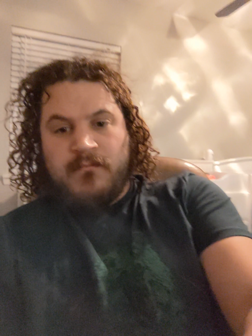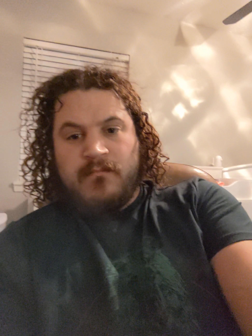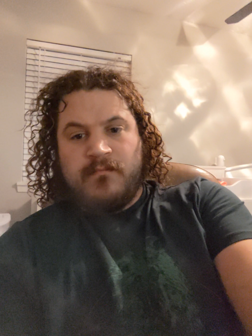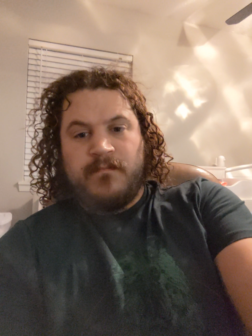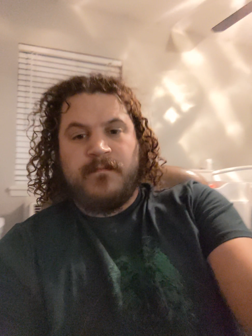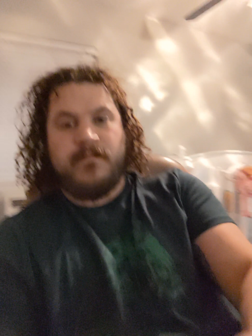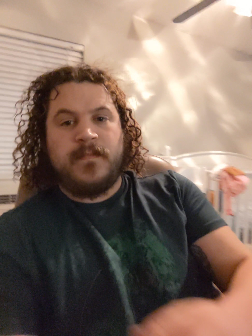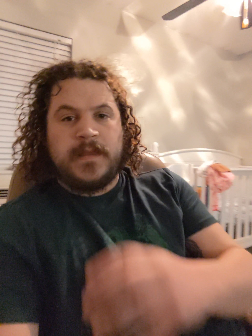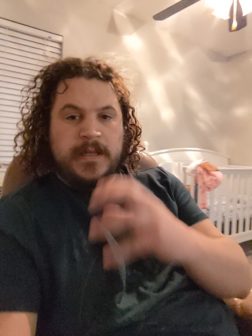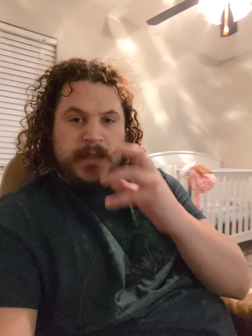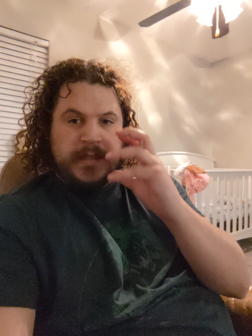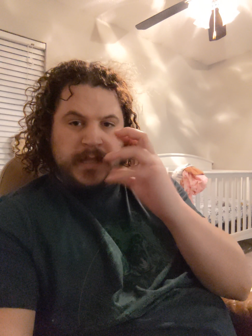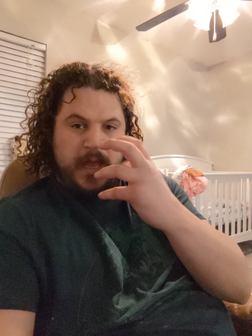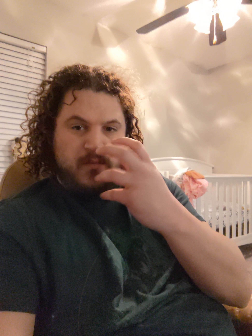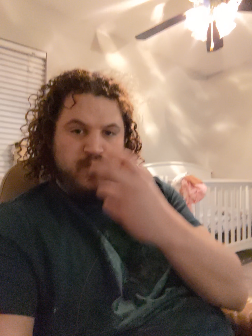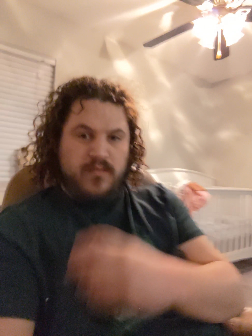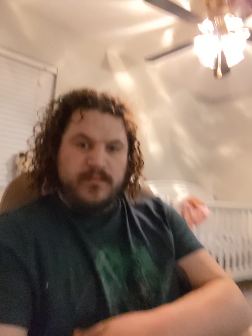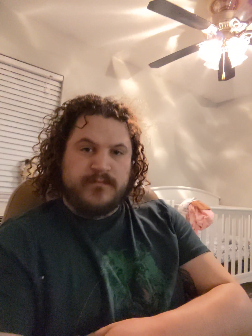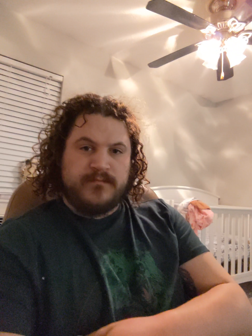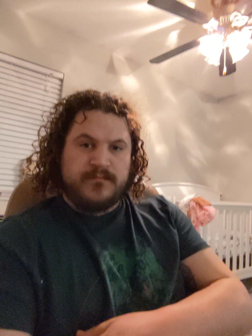clown